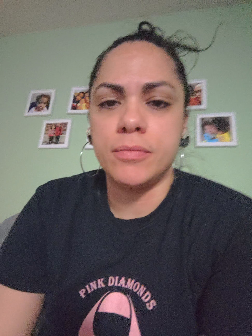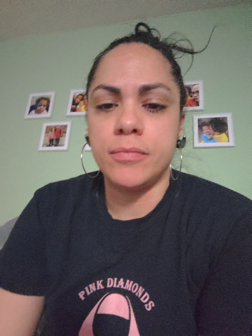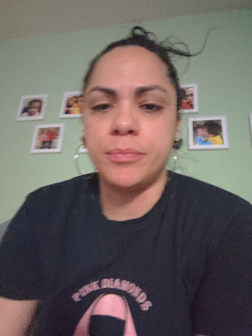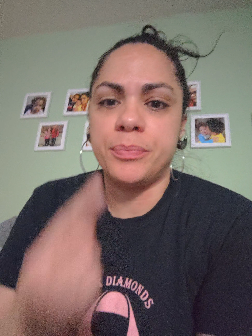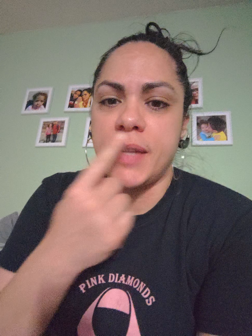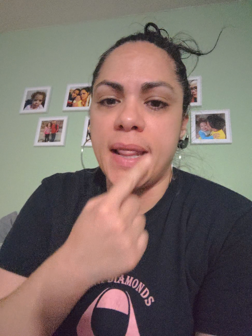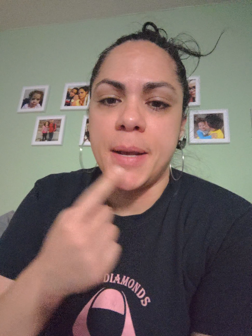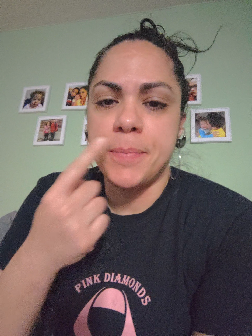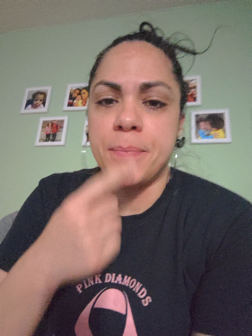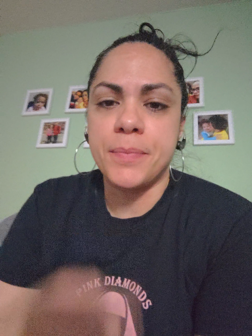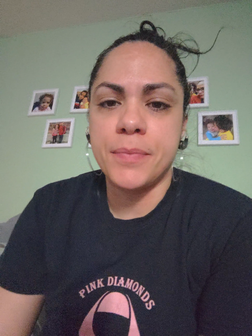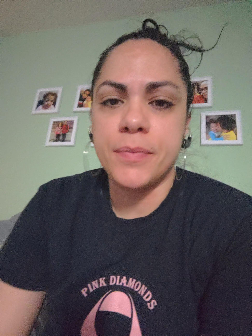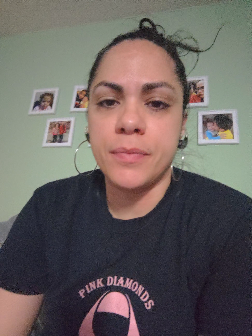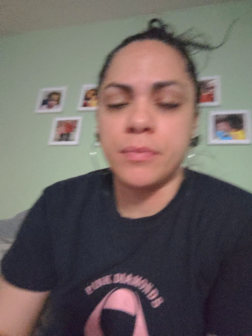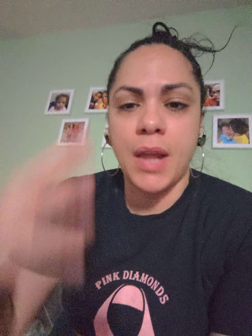lips